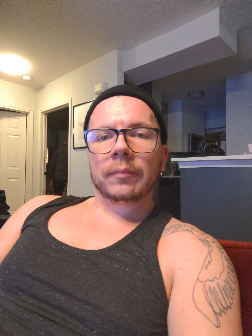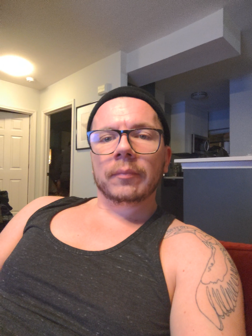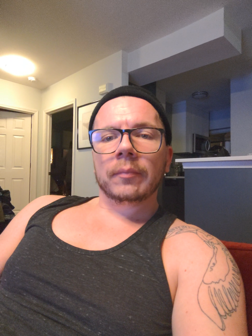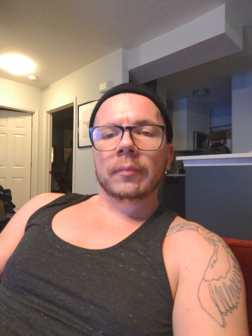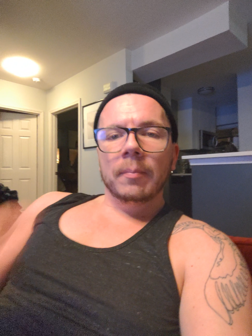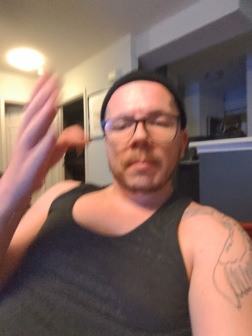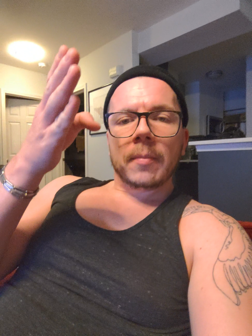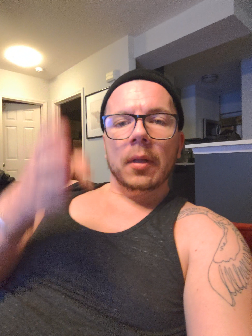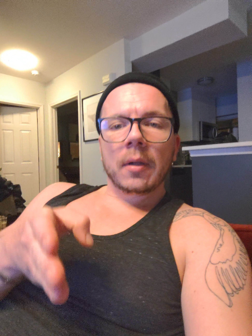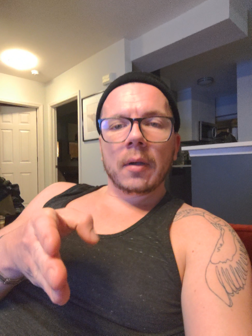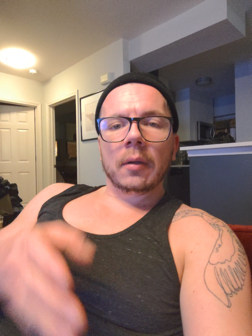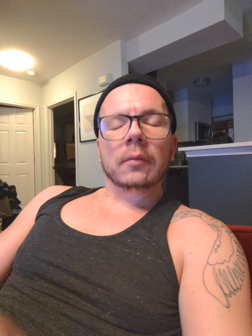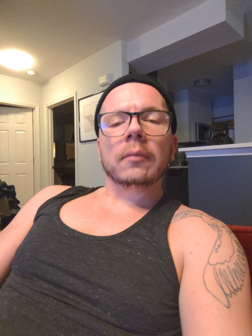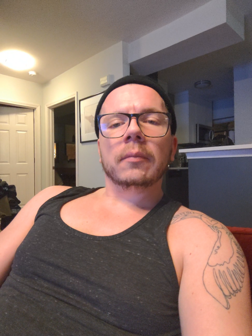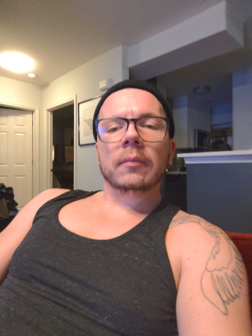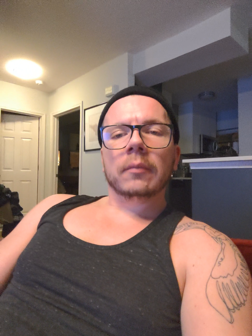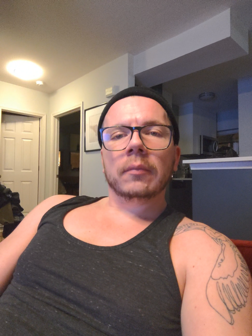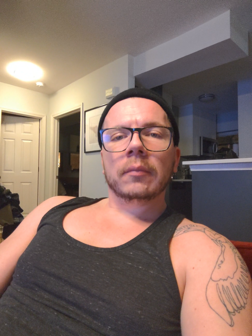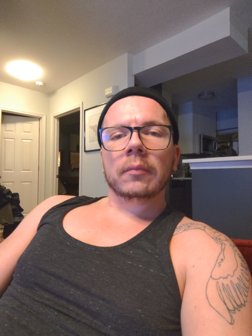beside